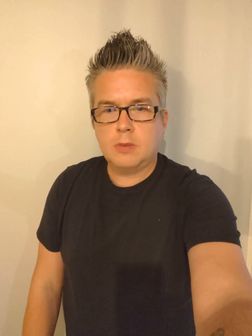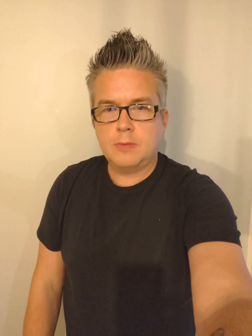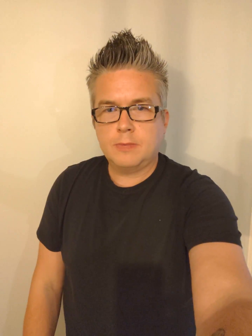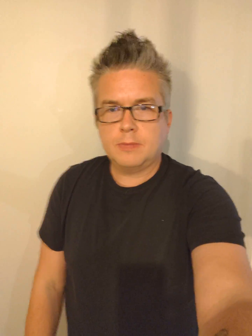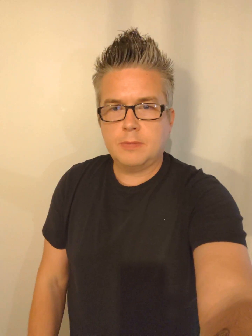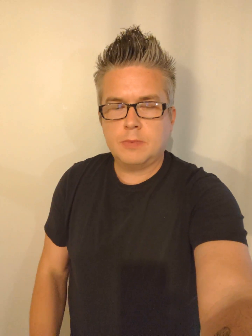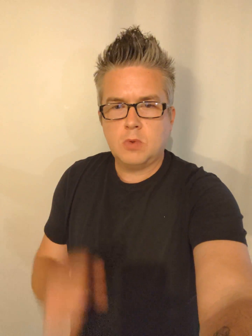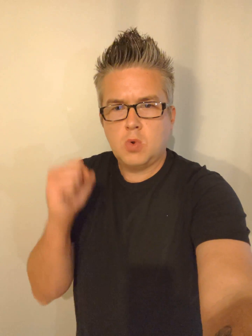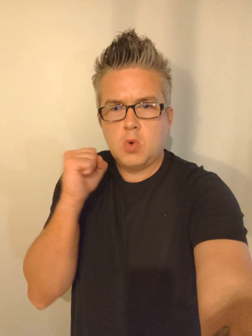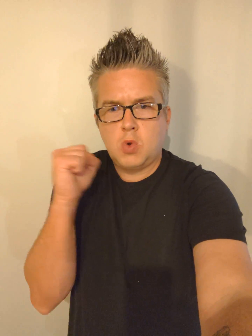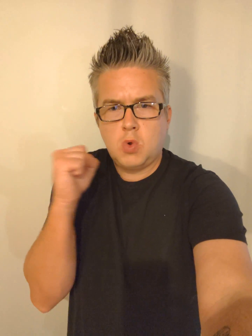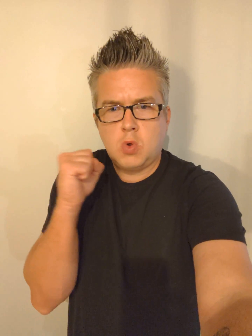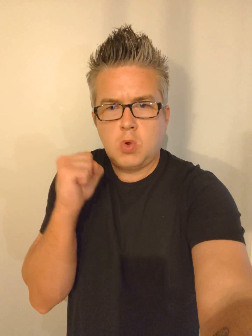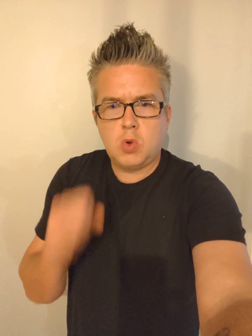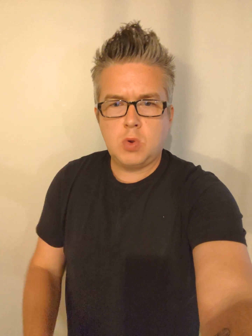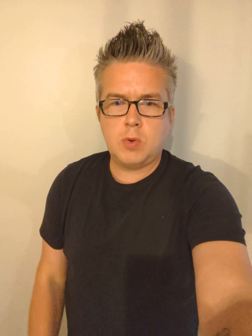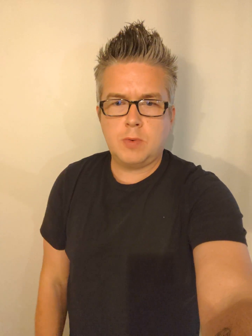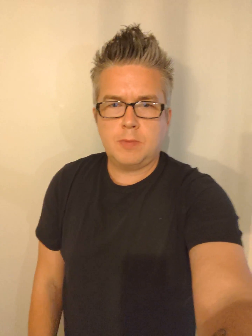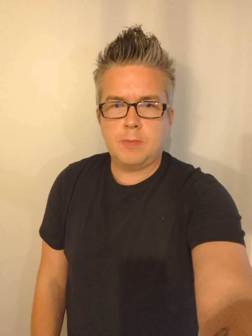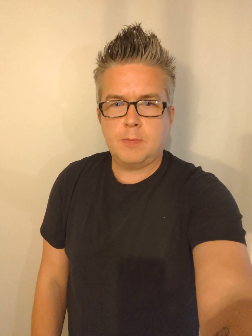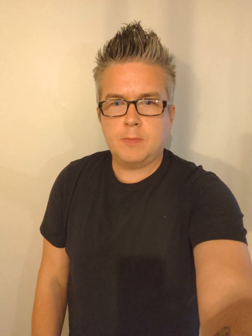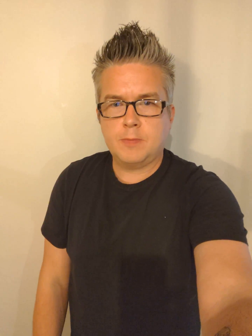cold